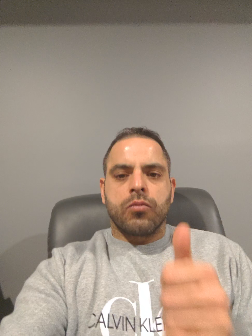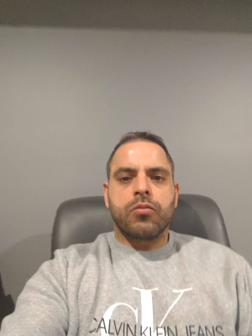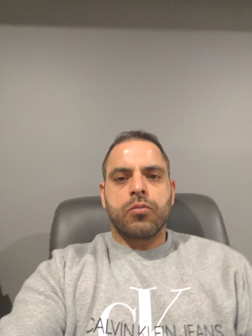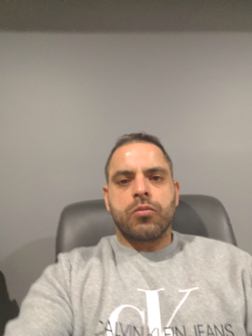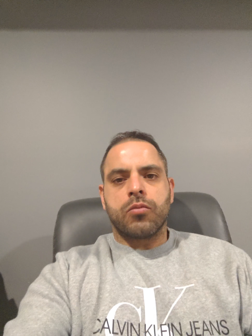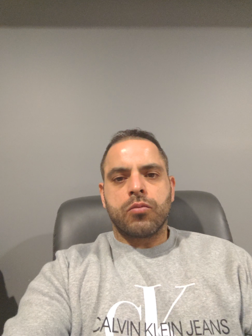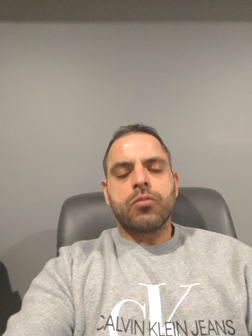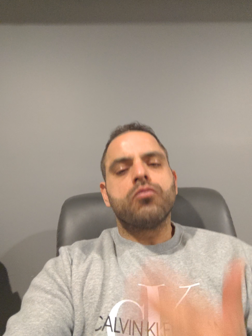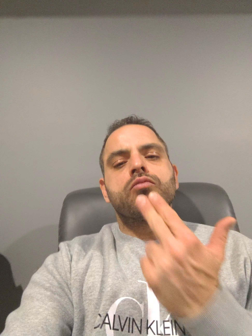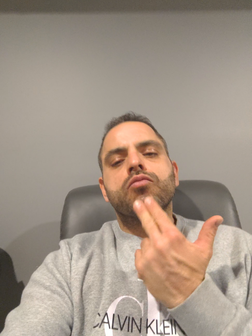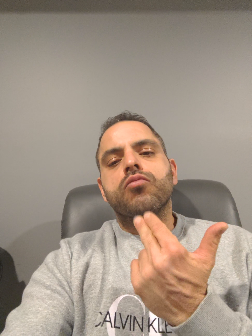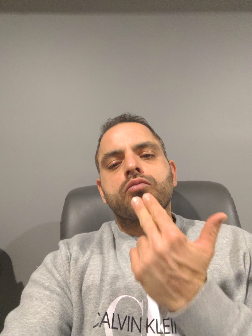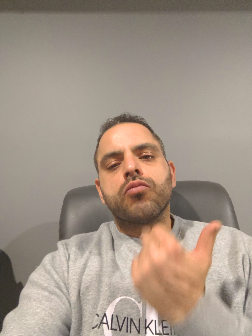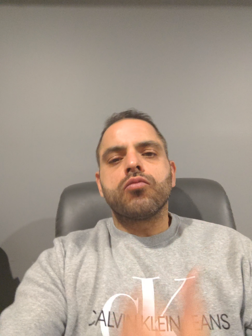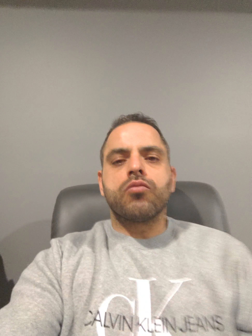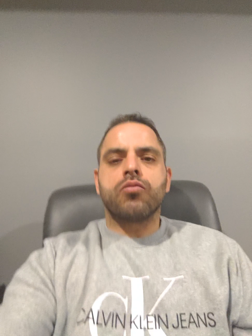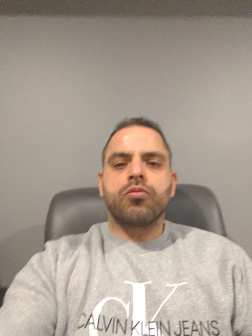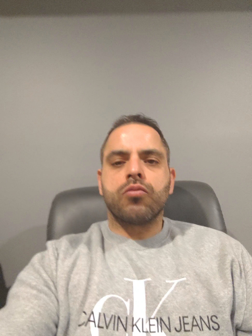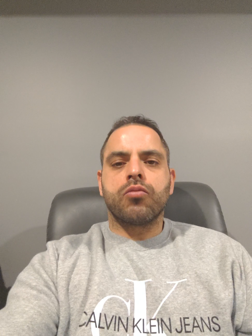cute